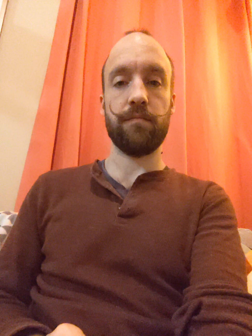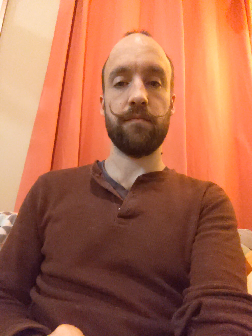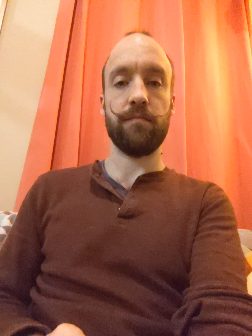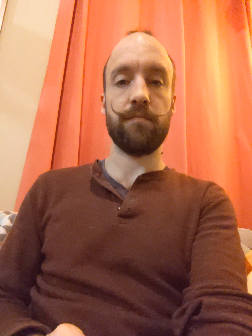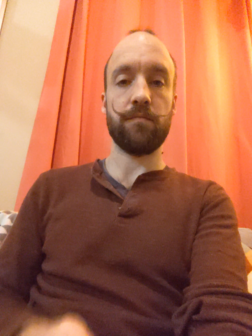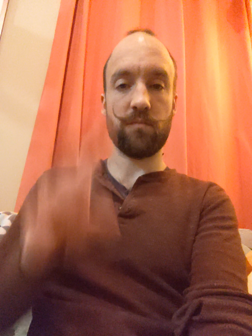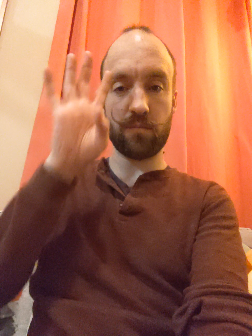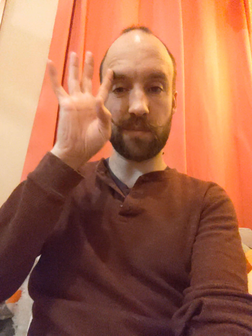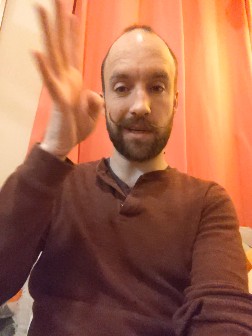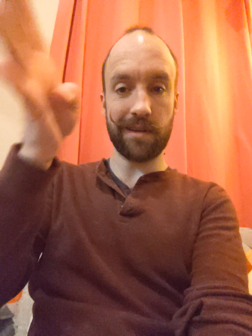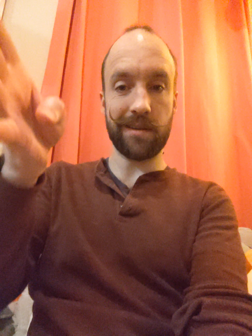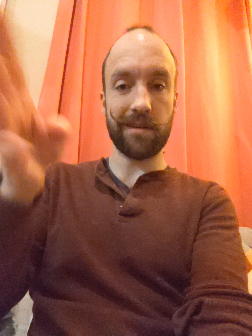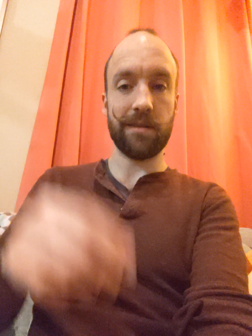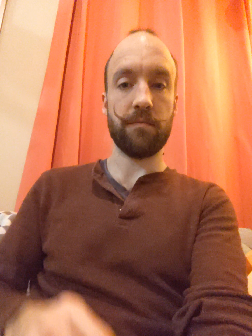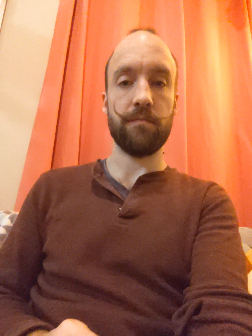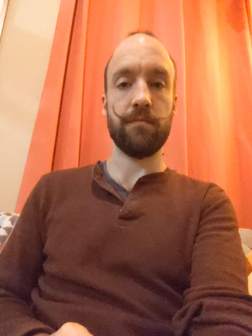pretend